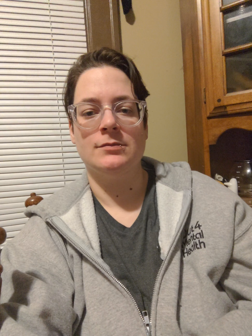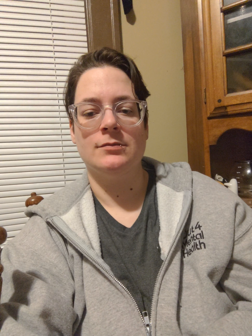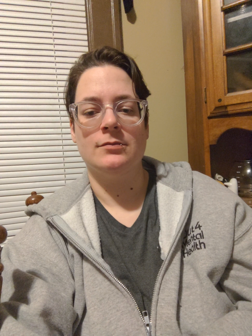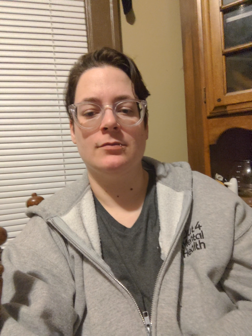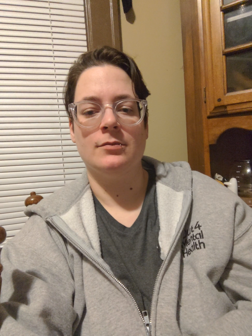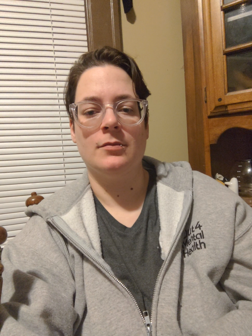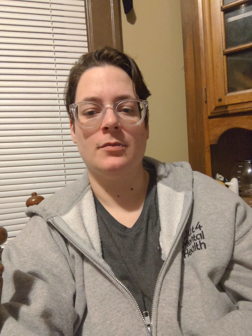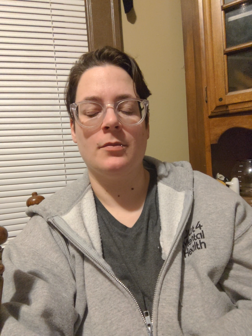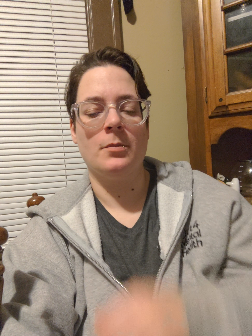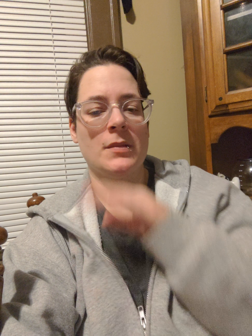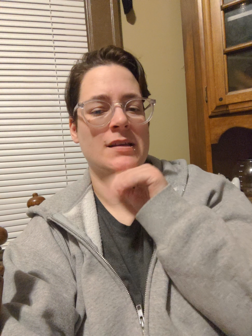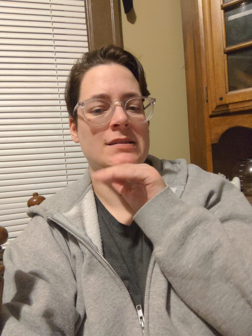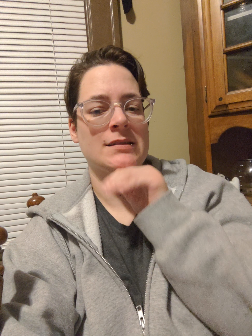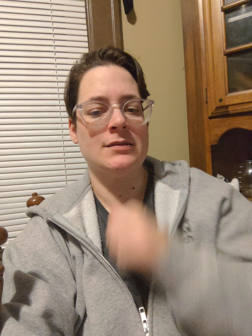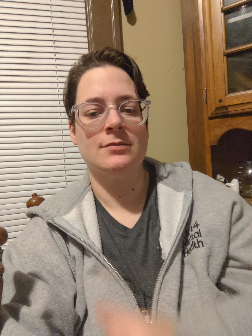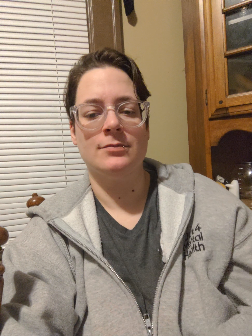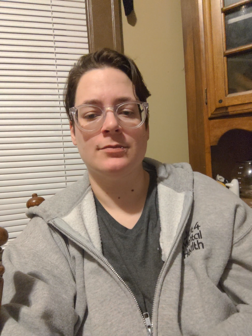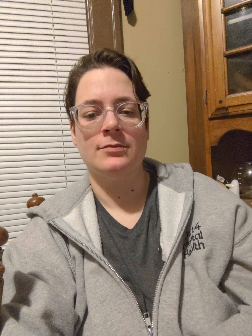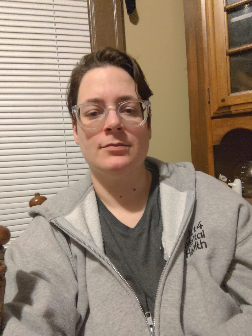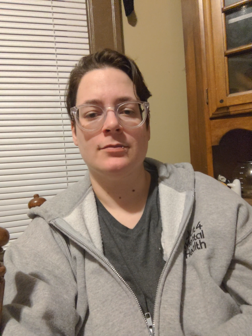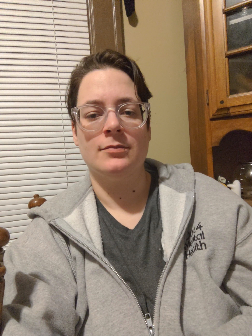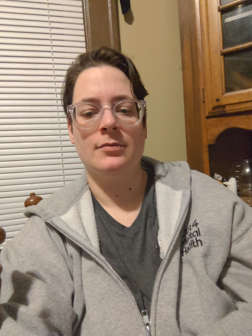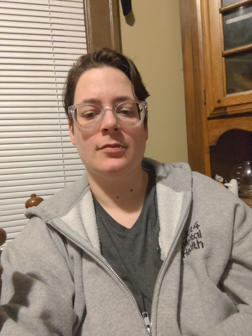pig